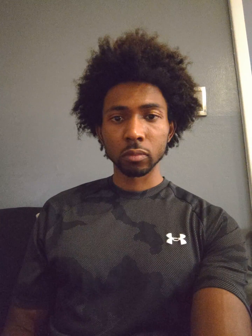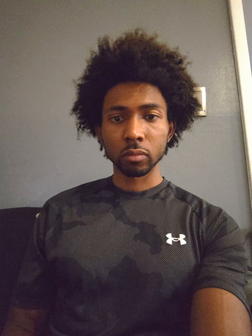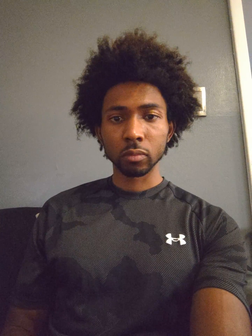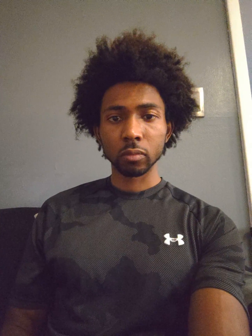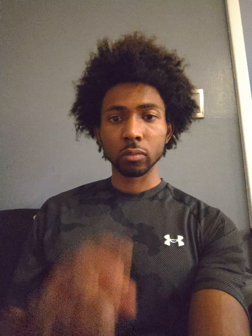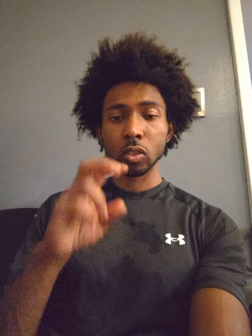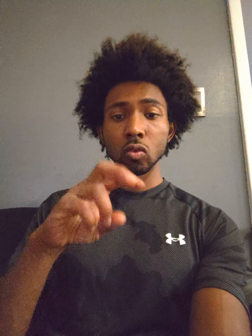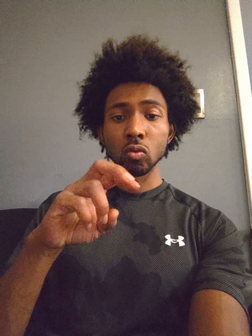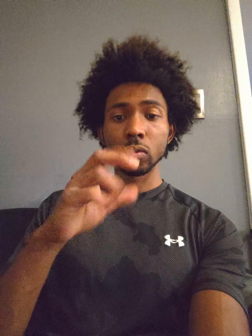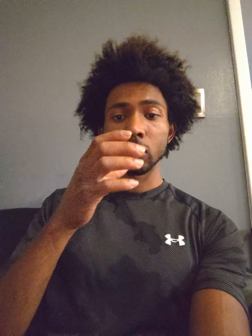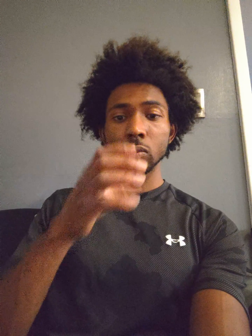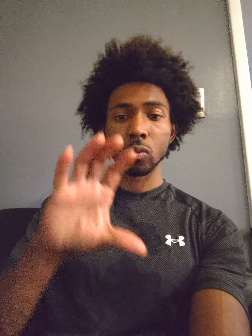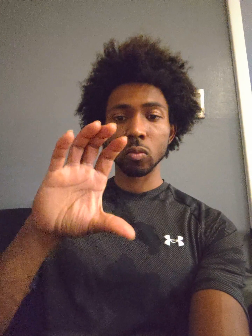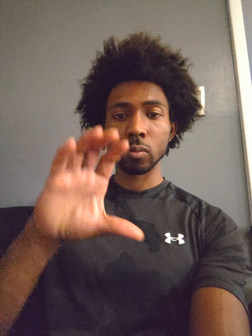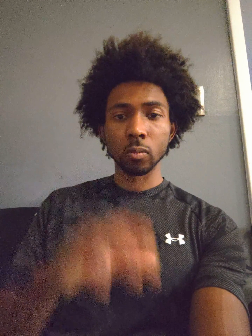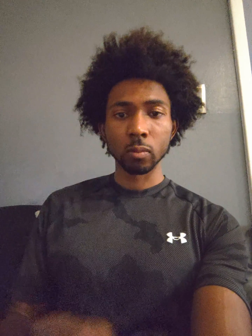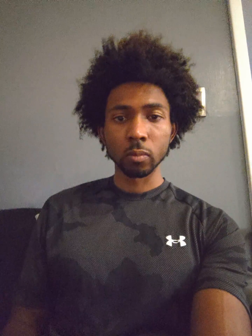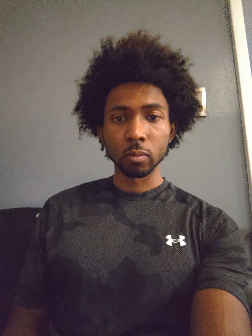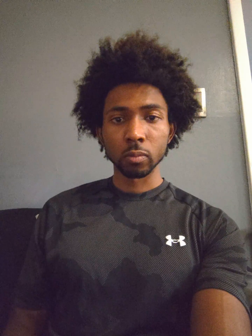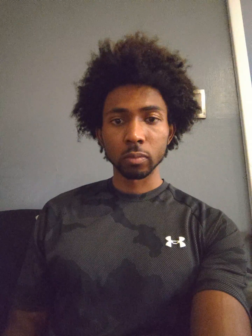potato chip